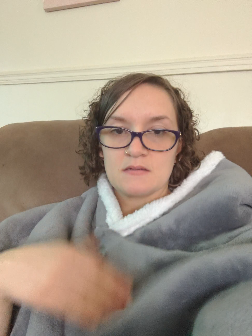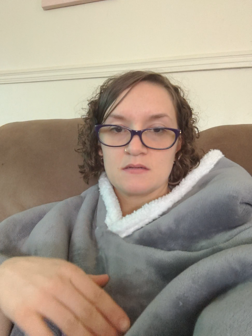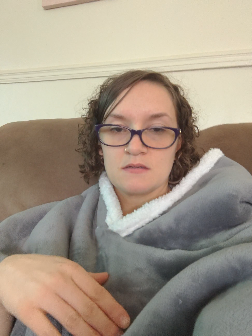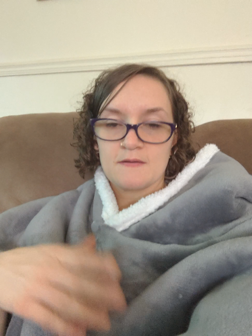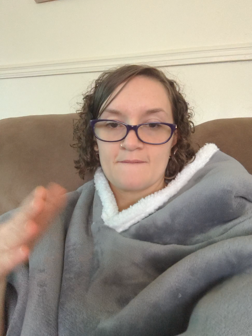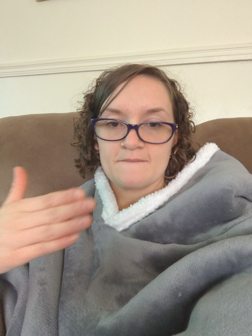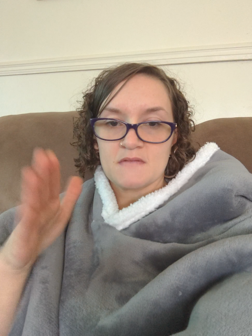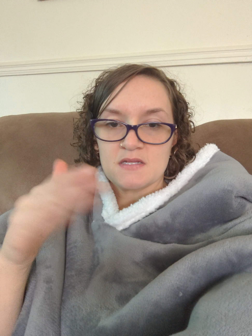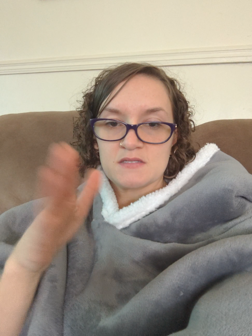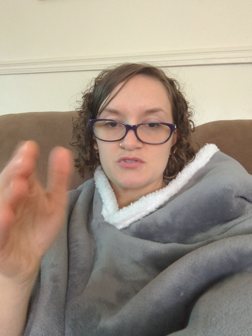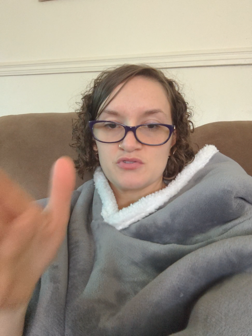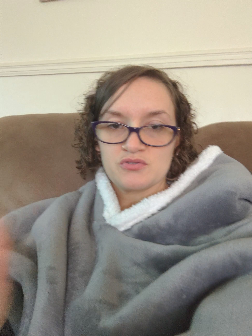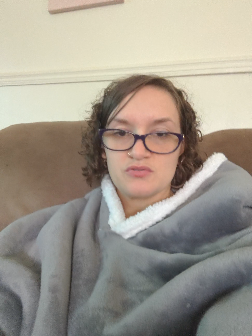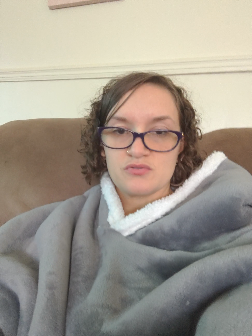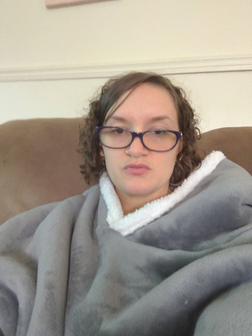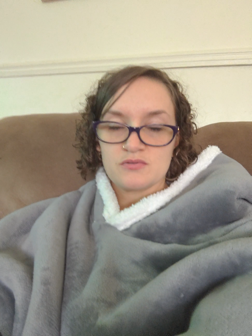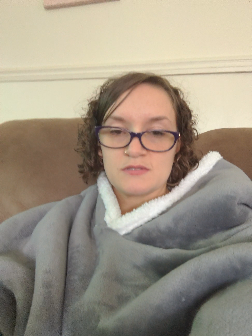fish